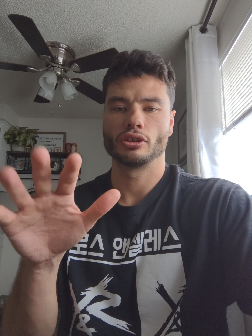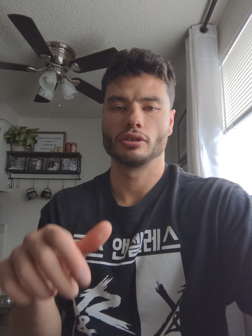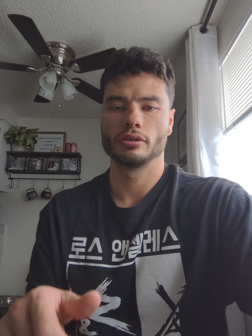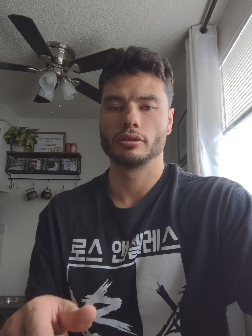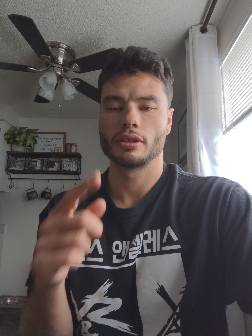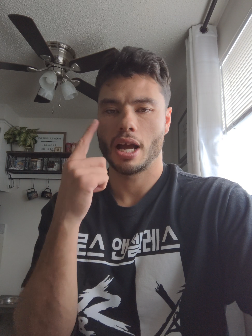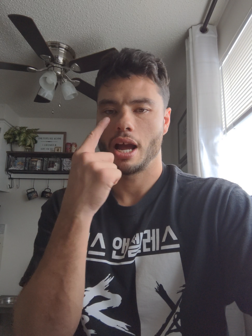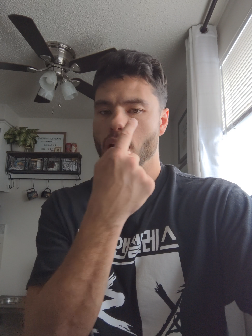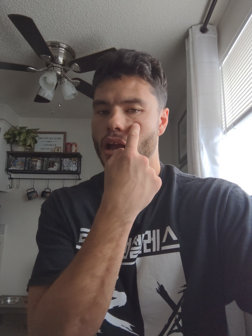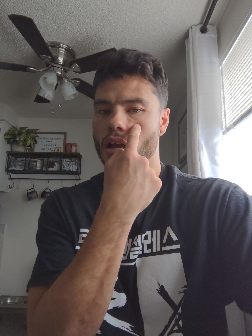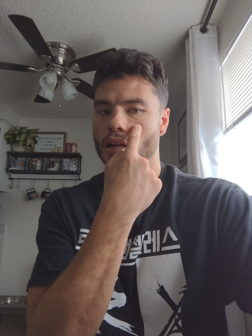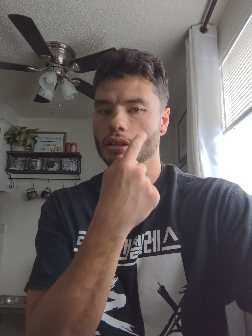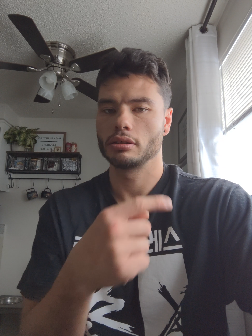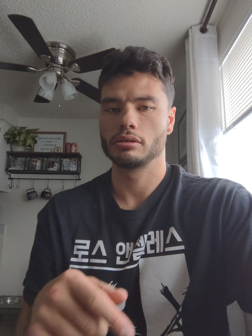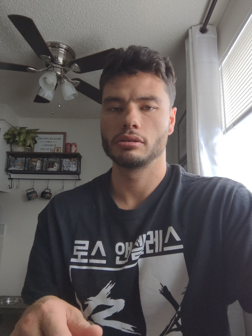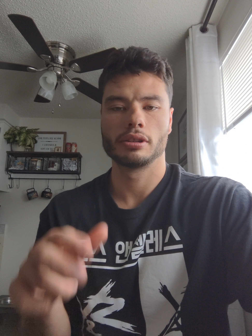eye